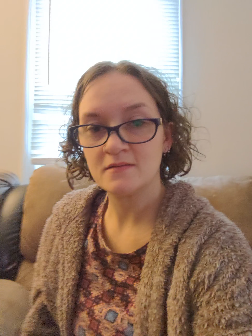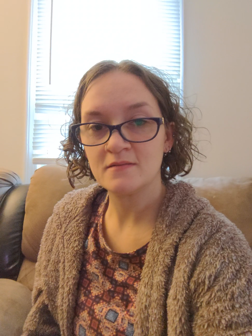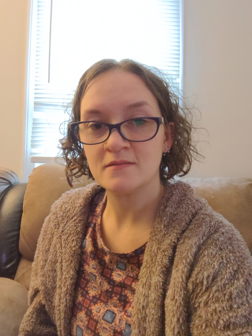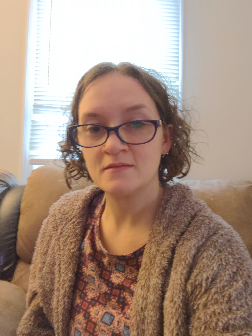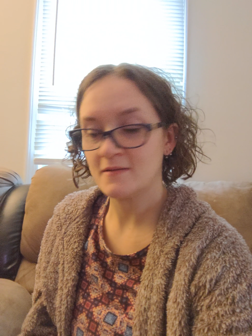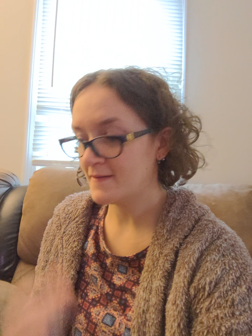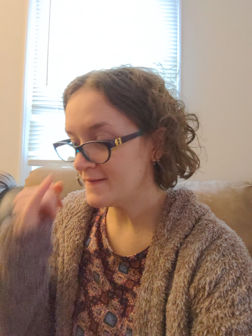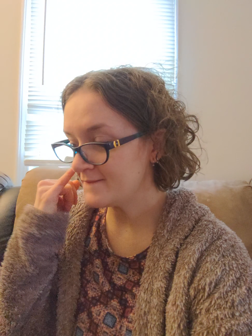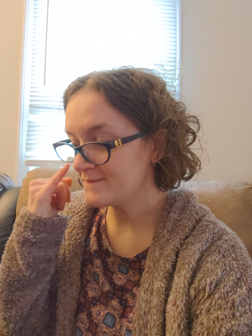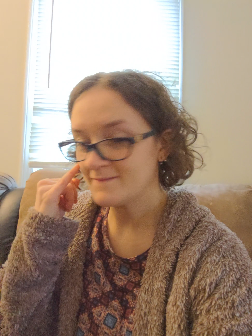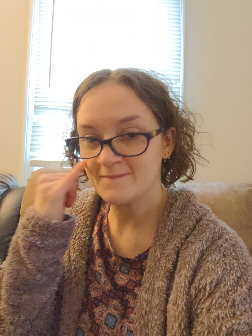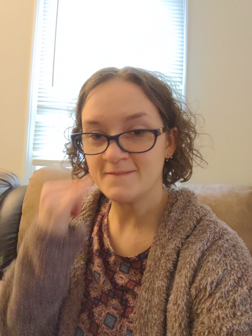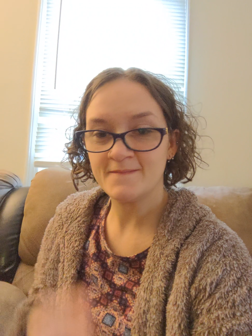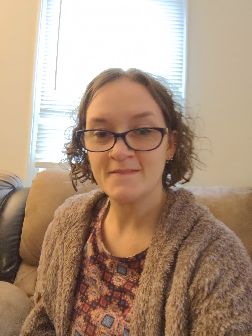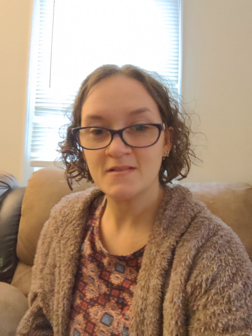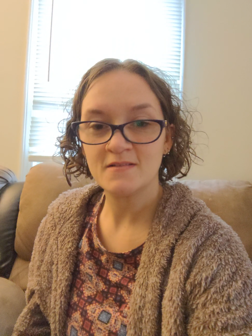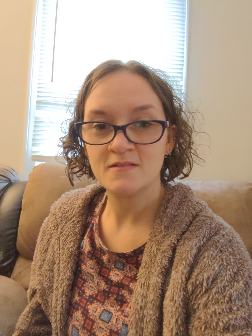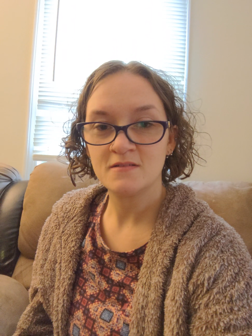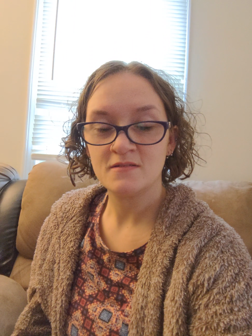if